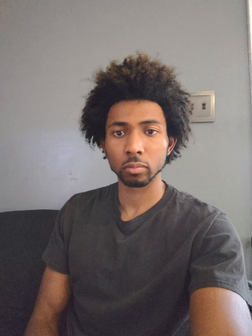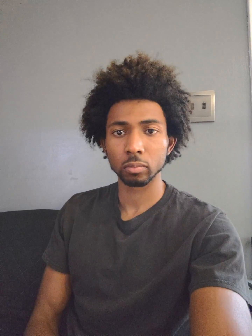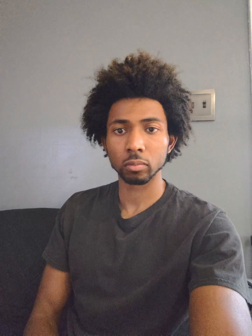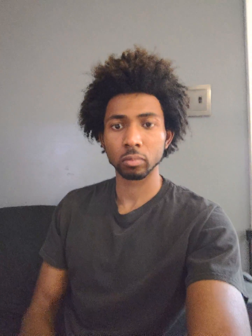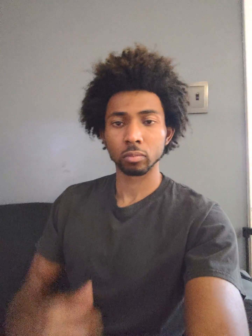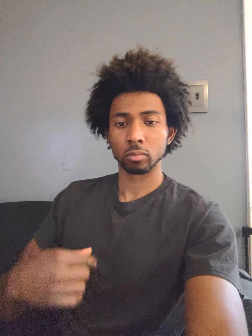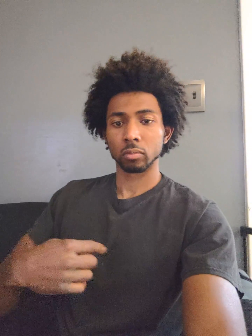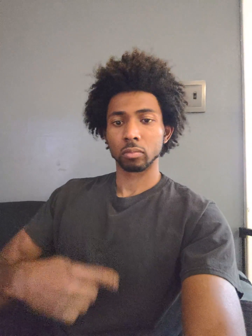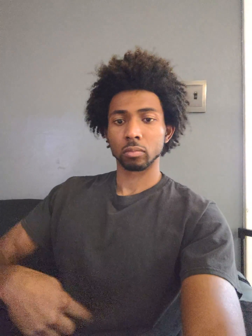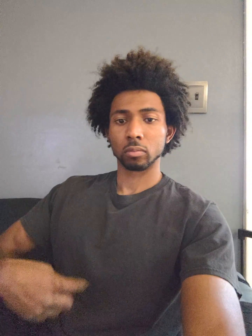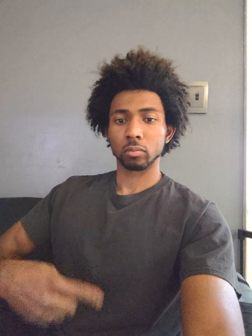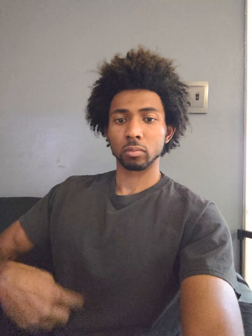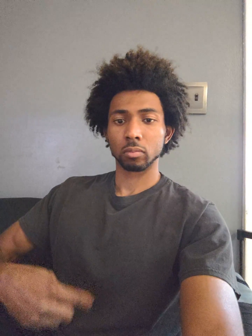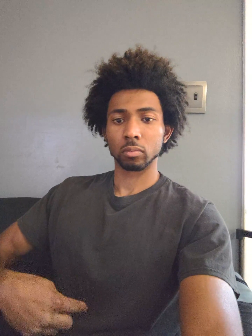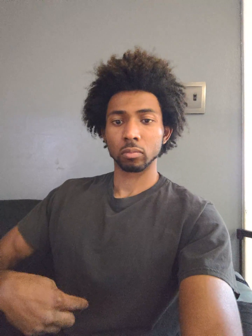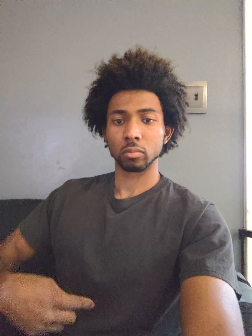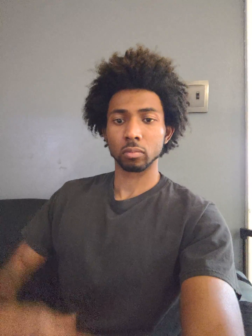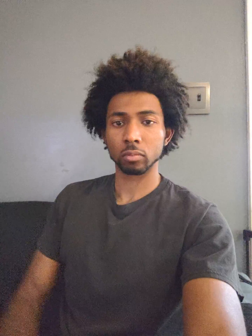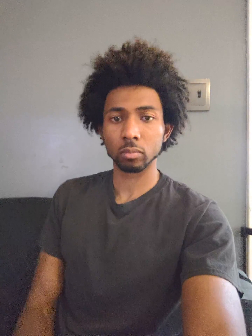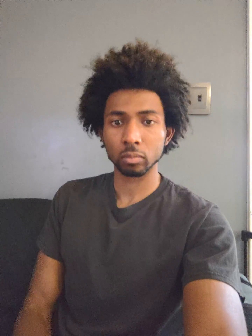belly button